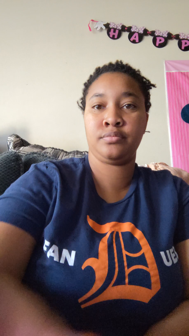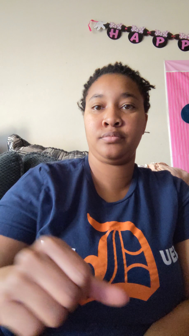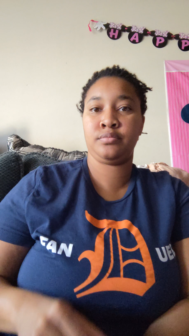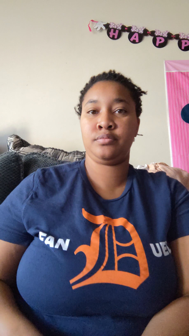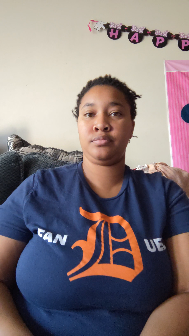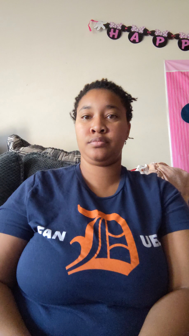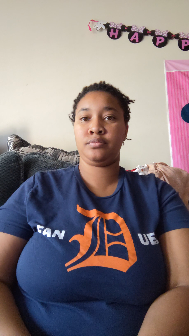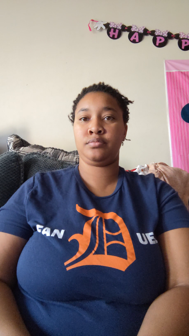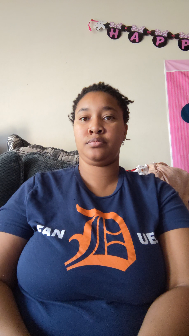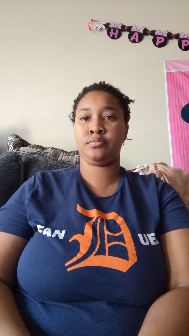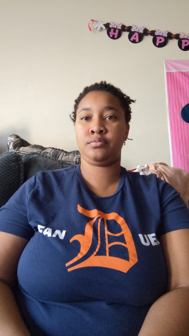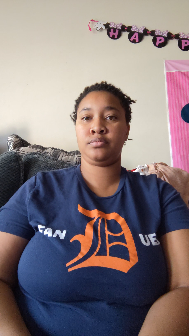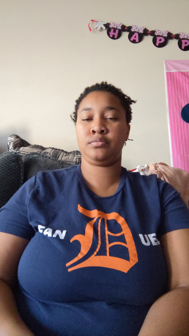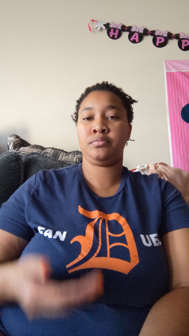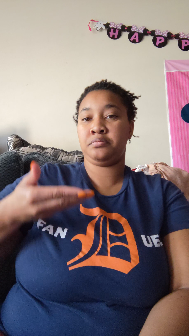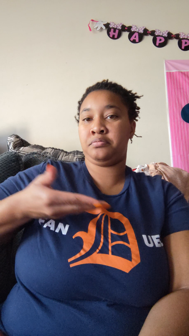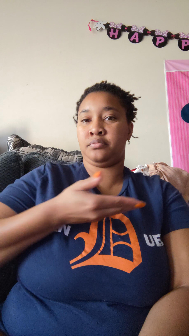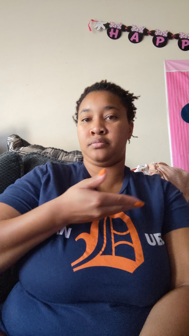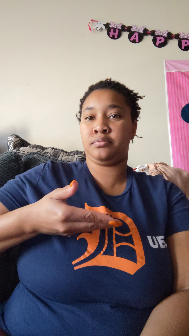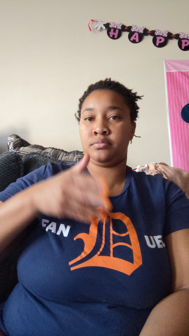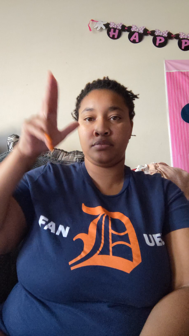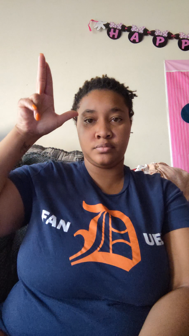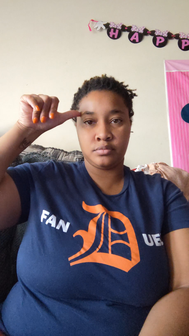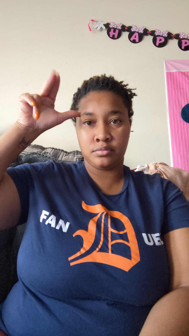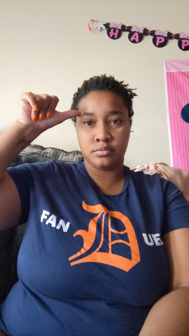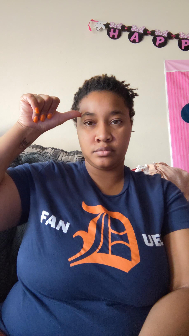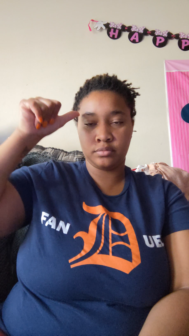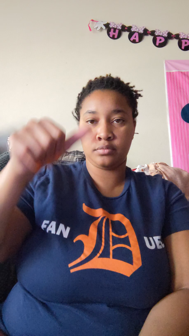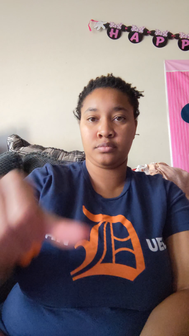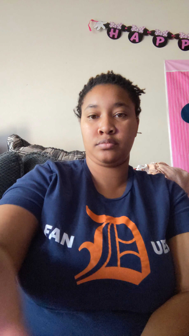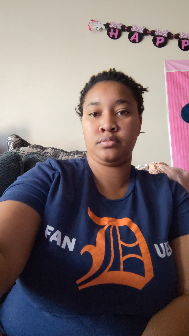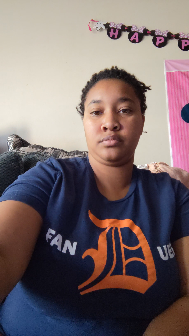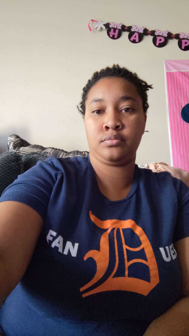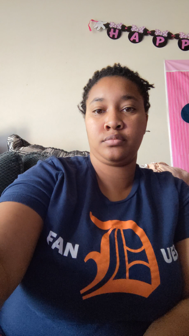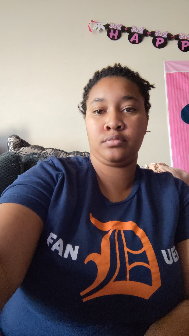pony